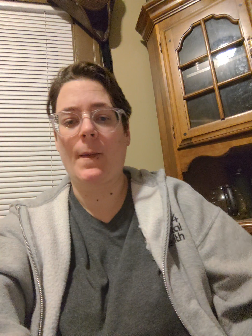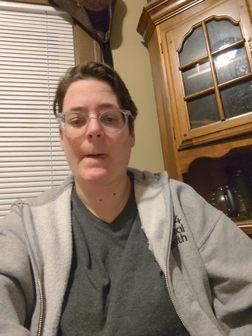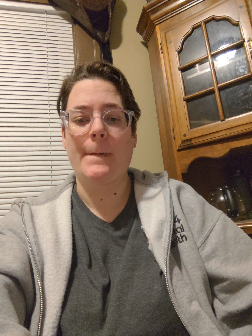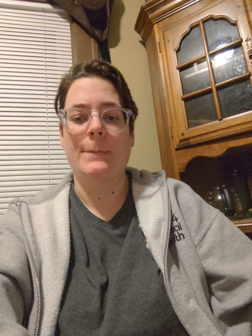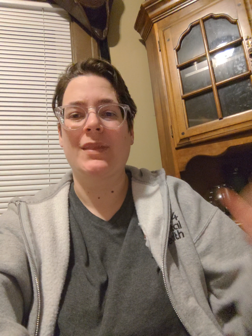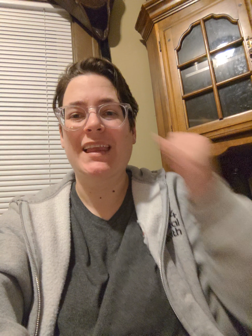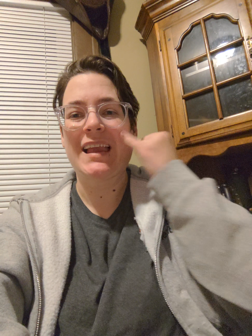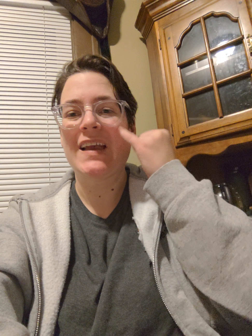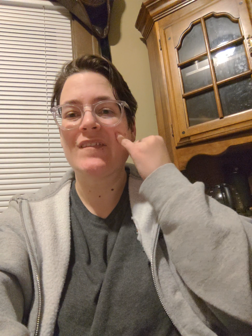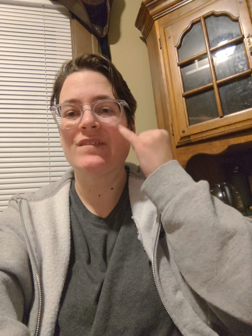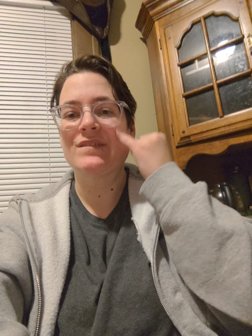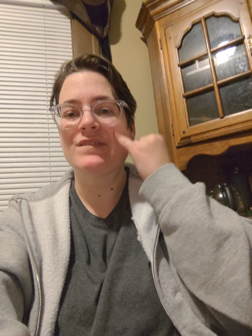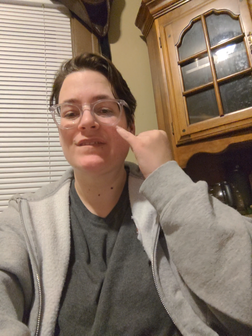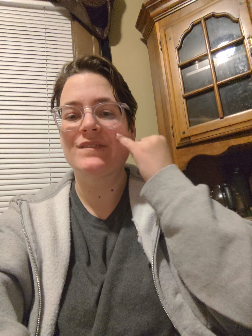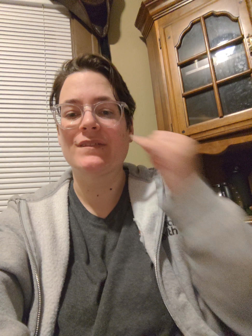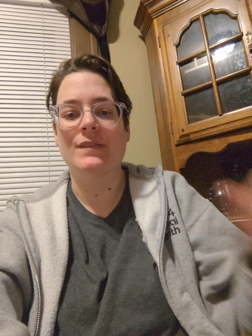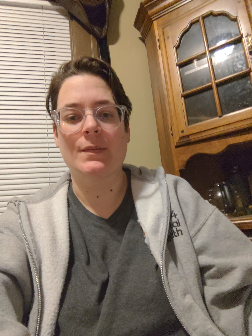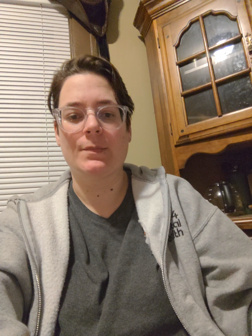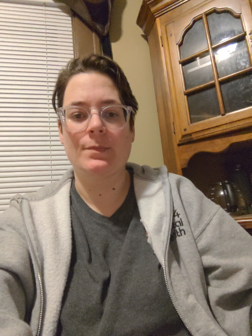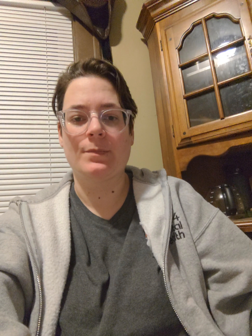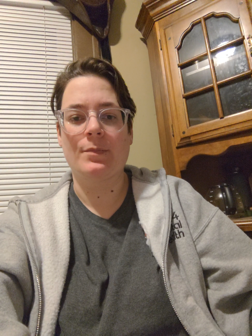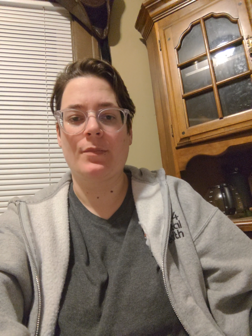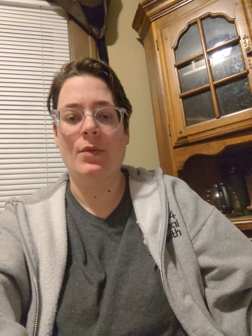if